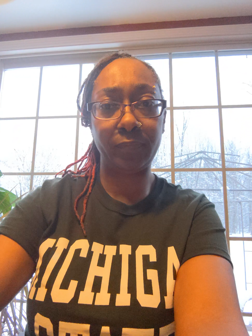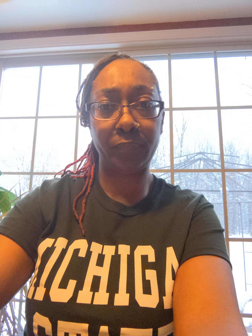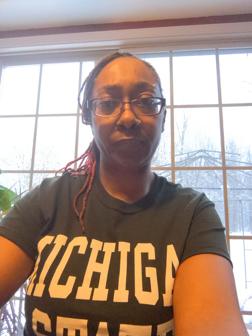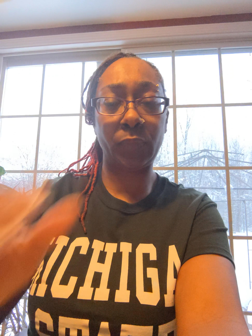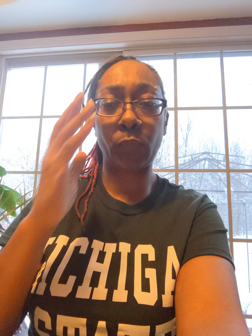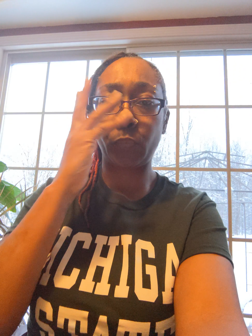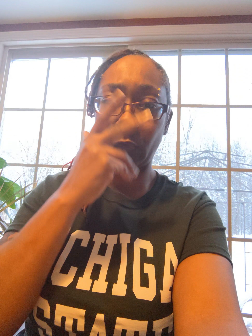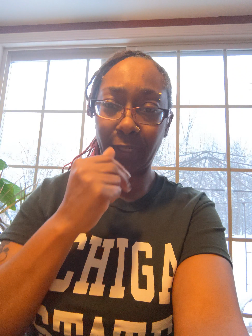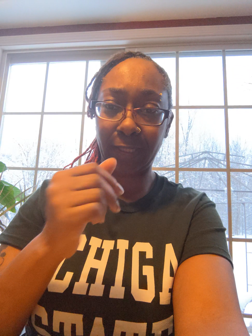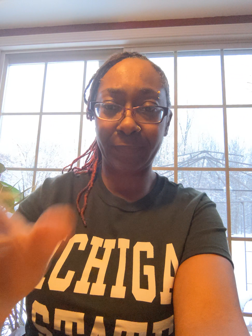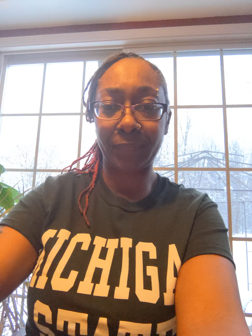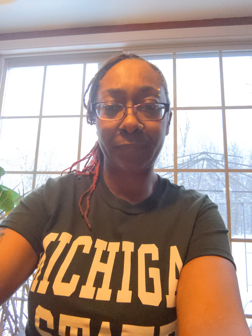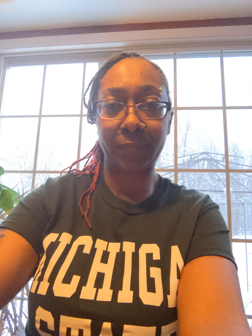pretty